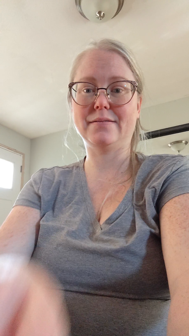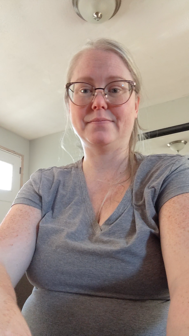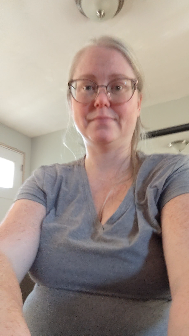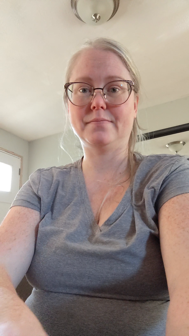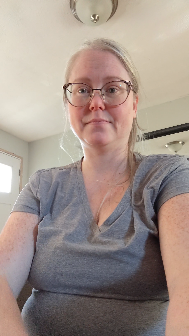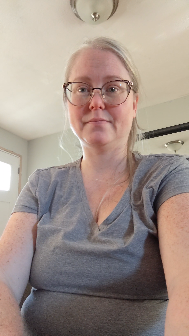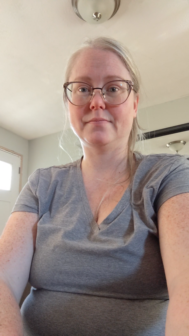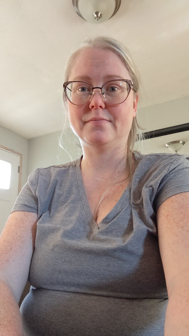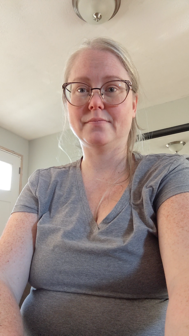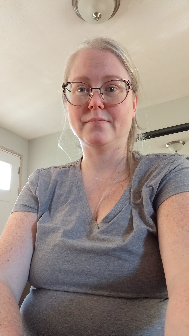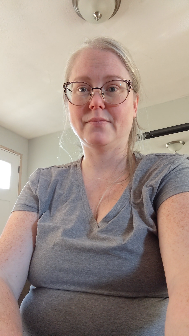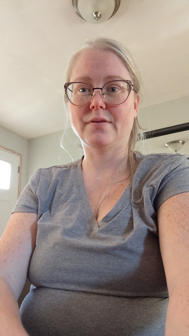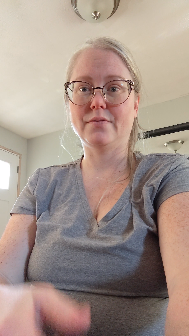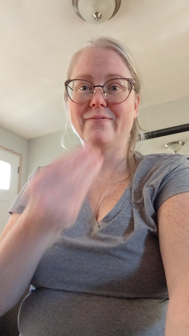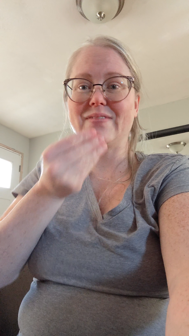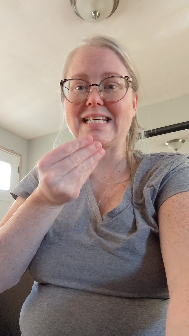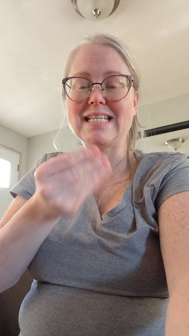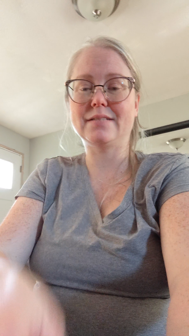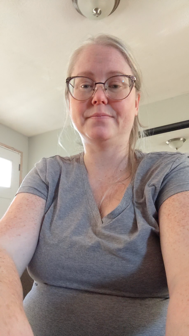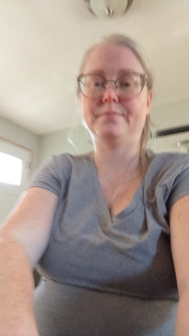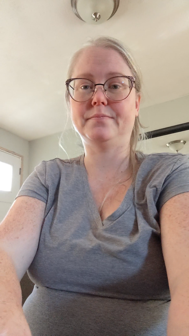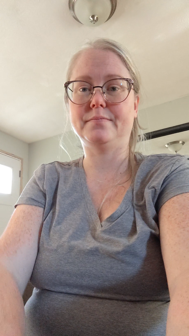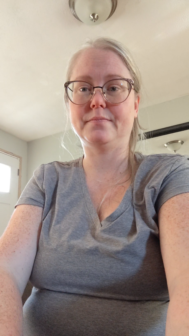feed